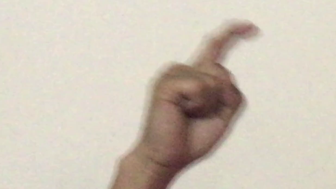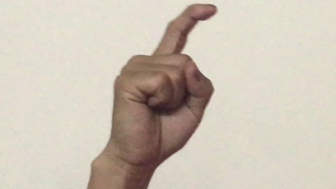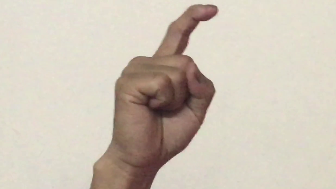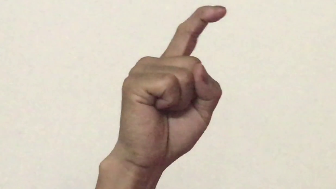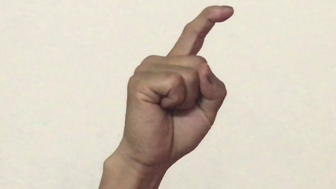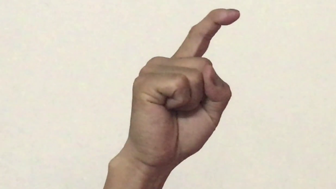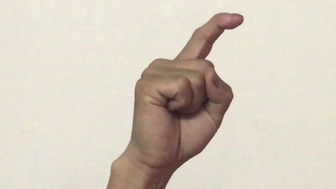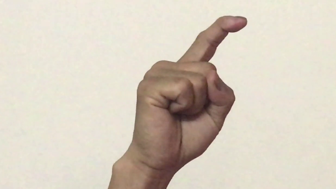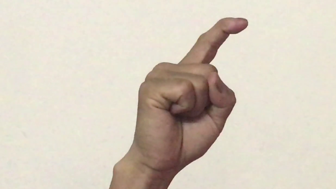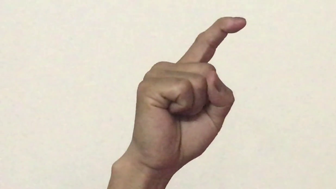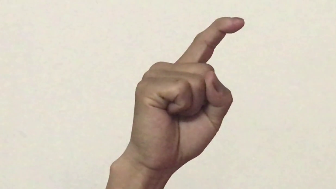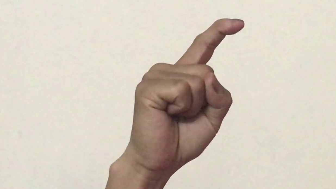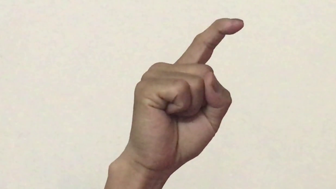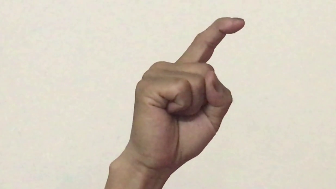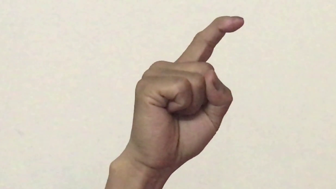ग